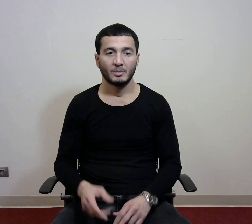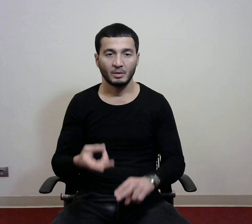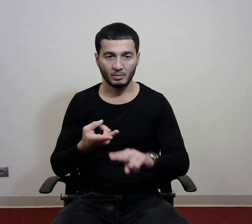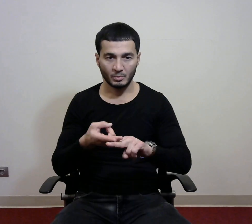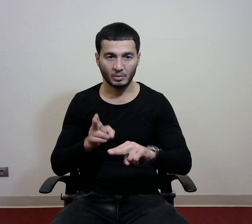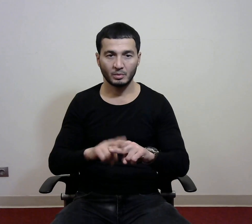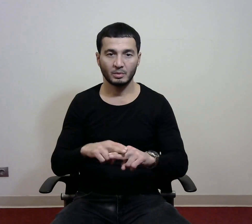bu